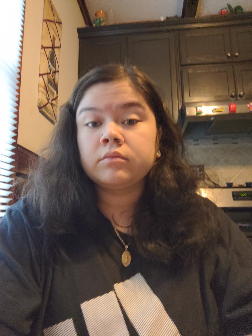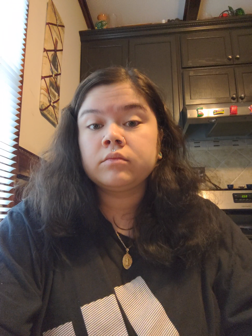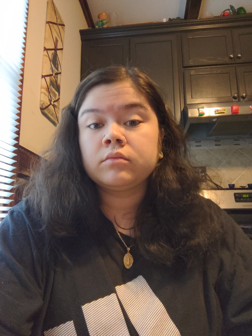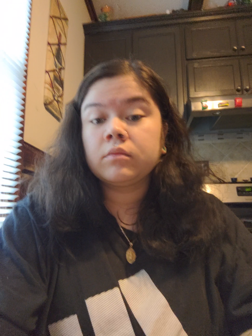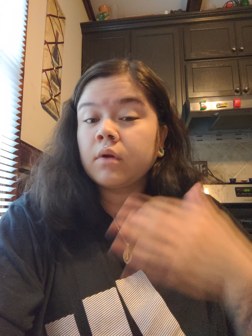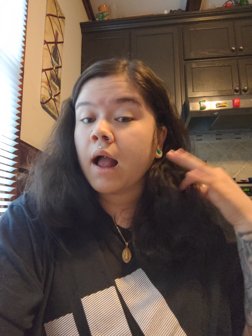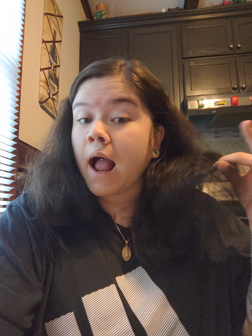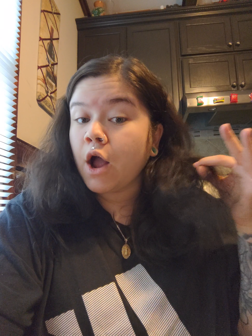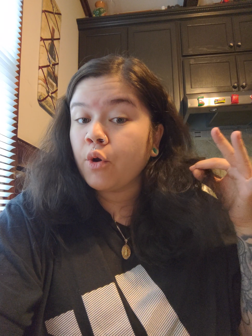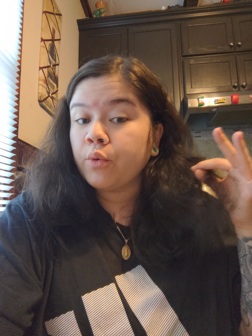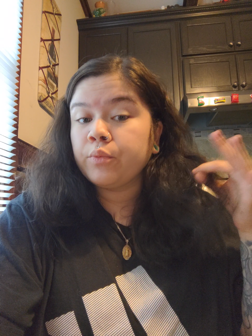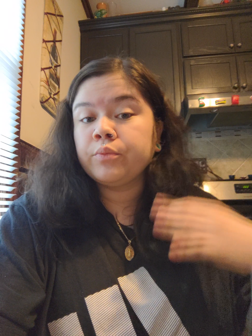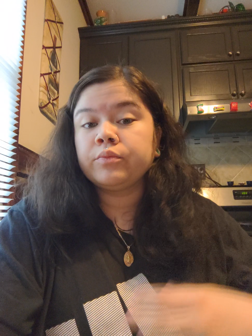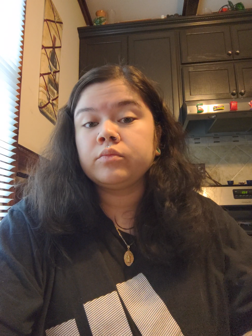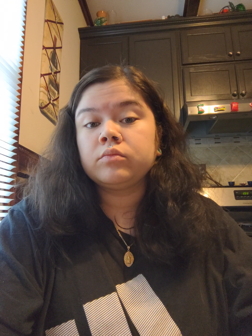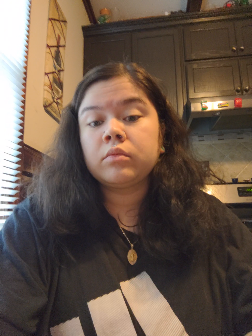hair